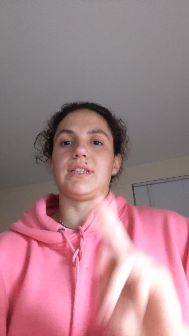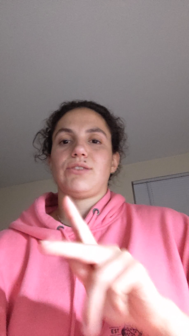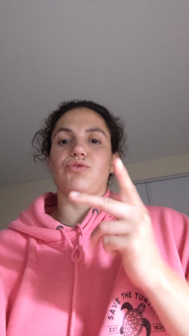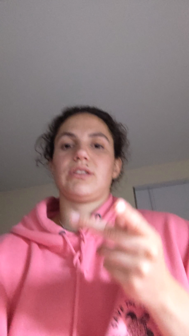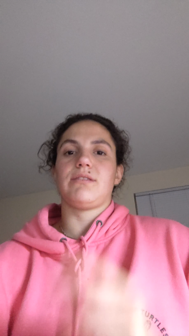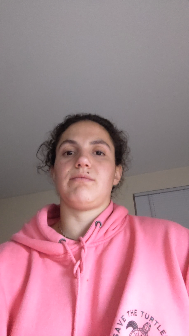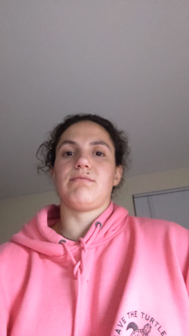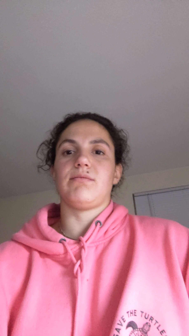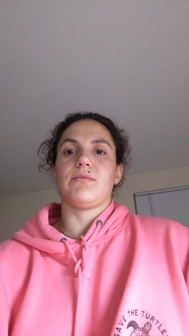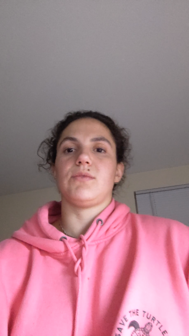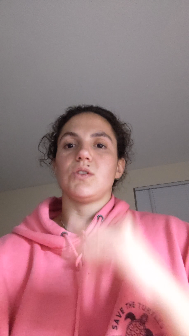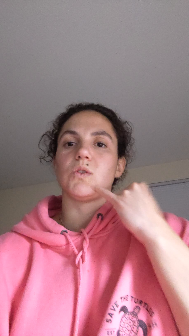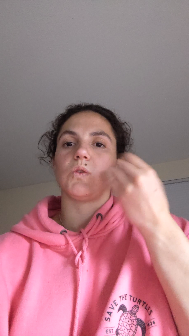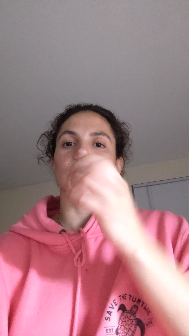juice